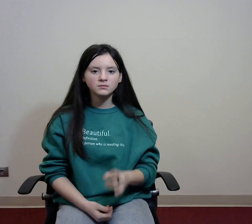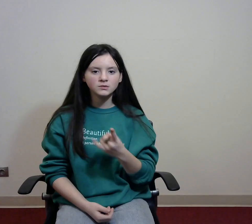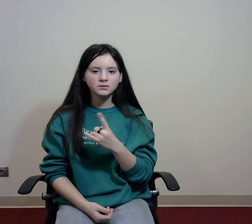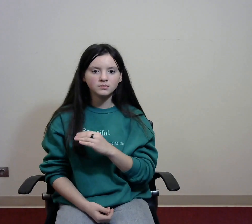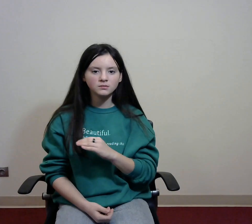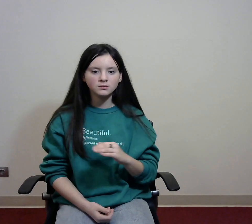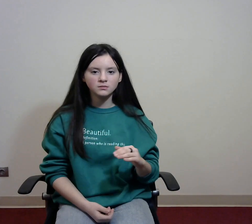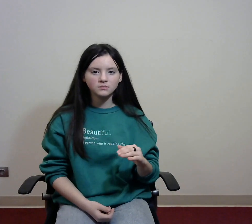uşaqlar